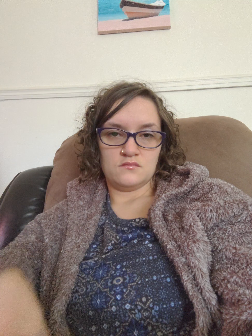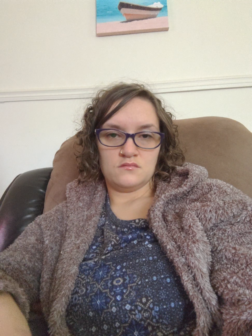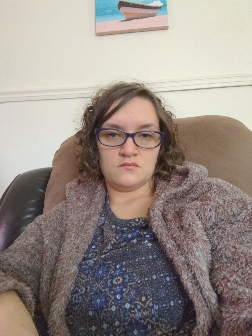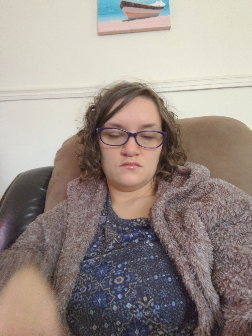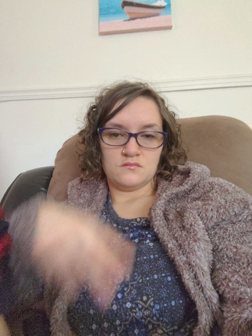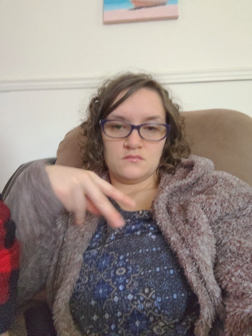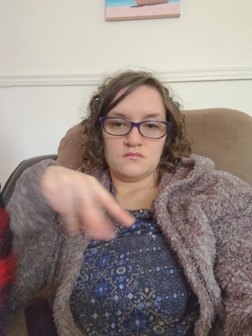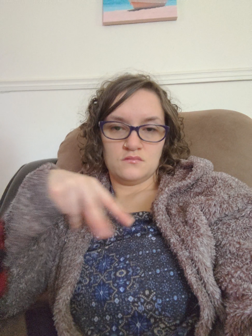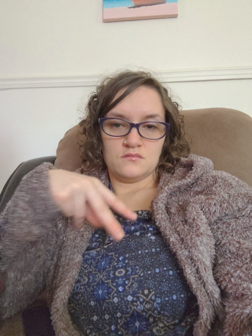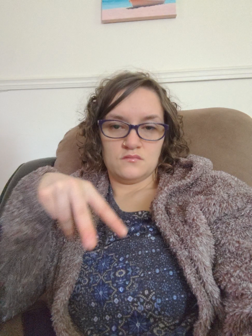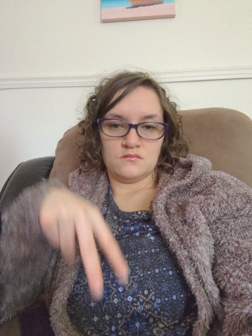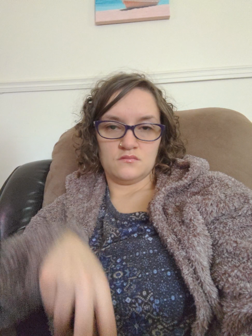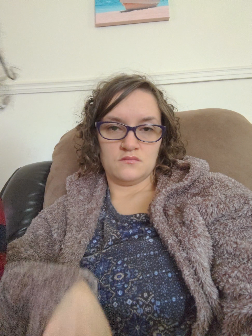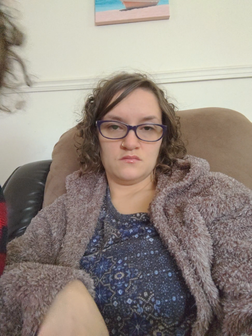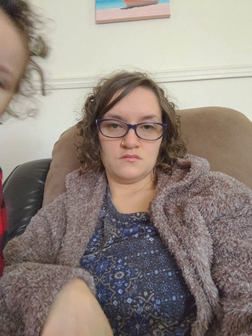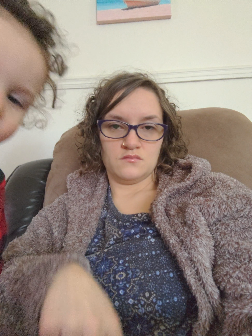dance